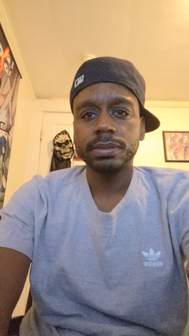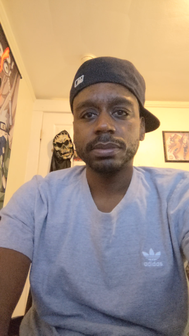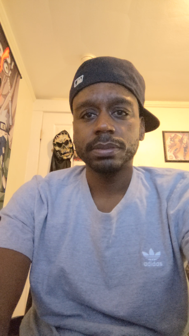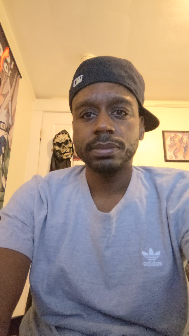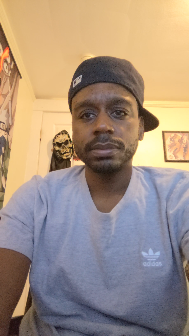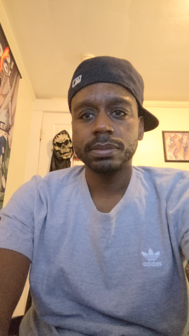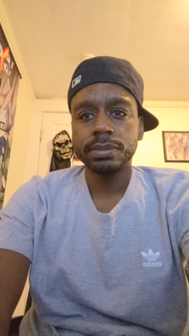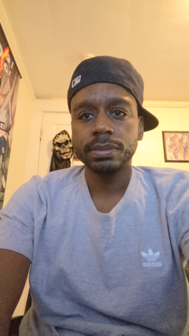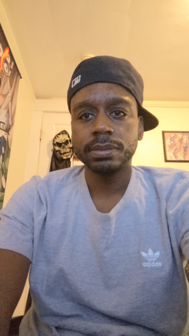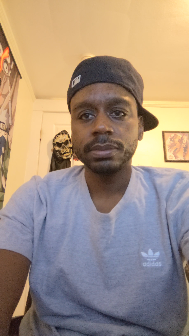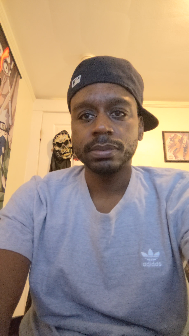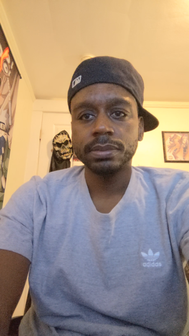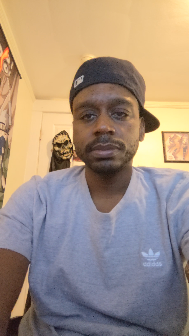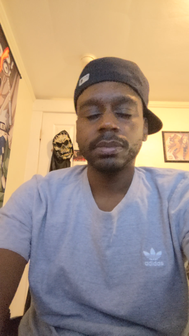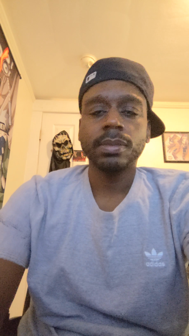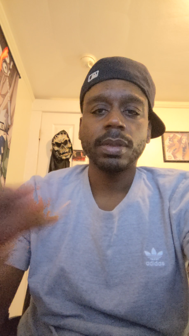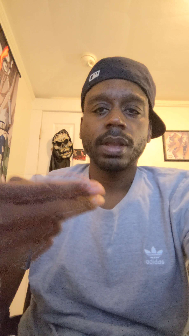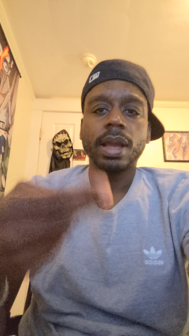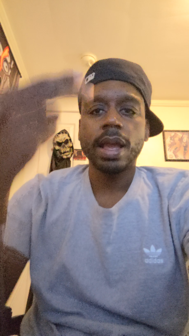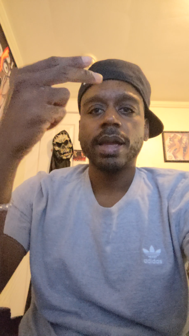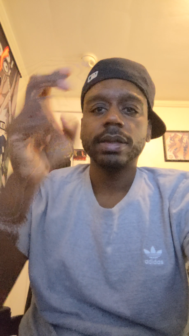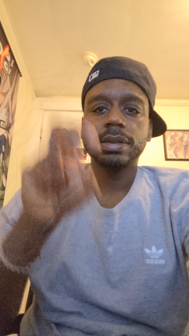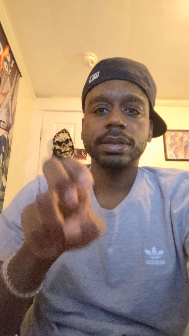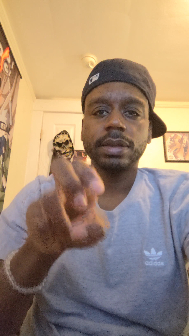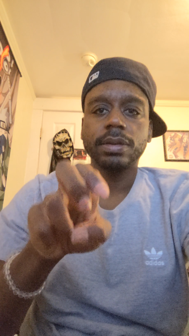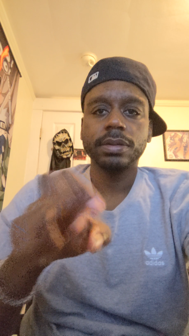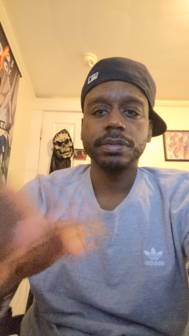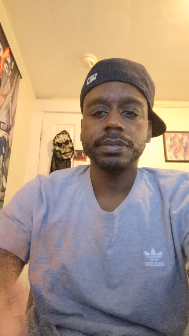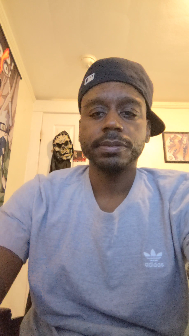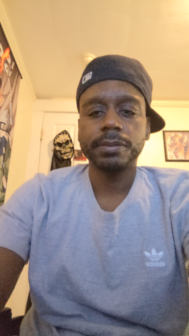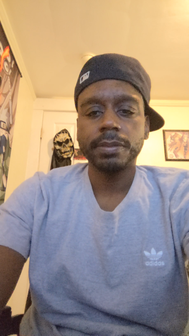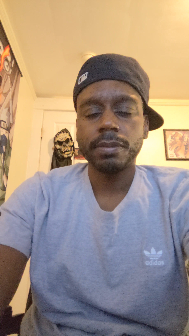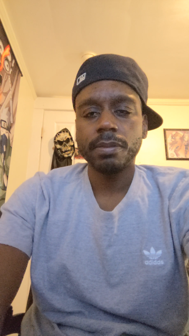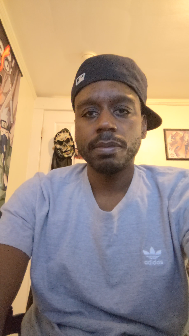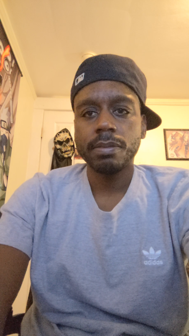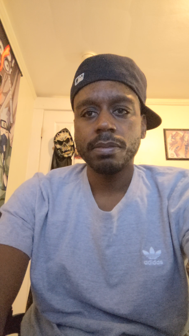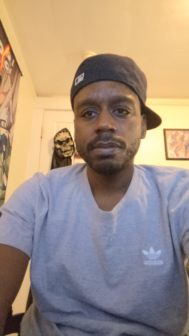high chair